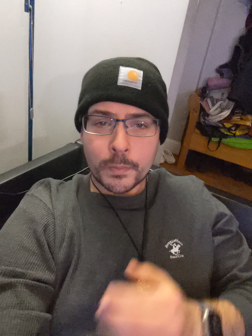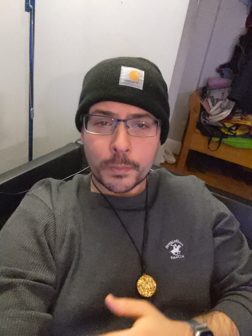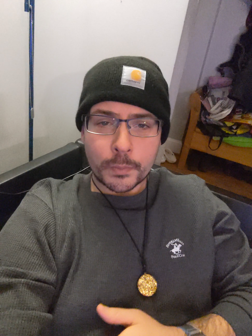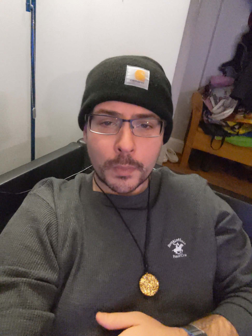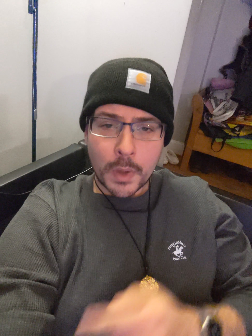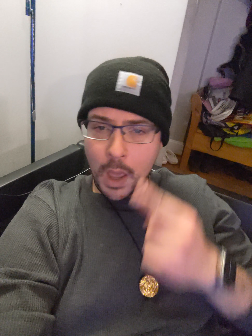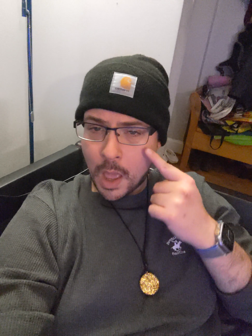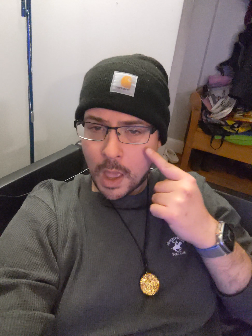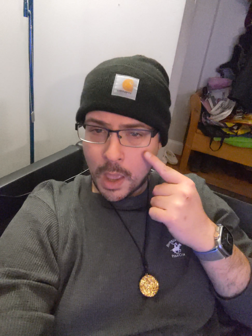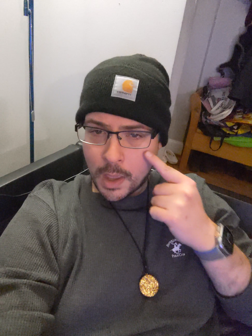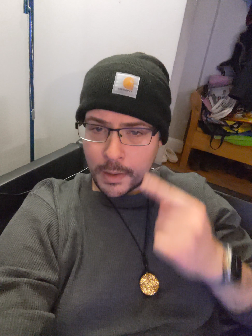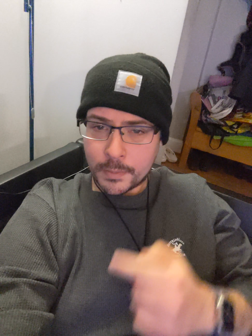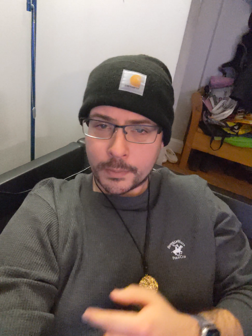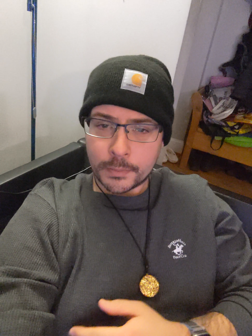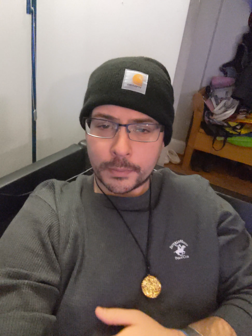eye